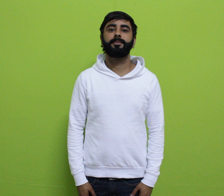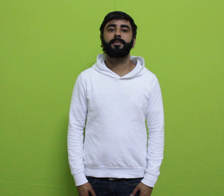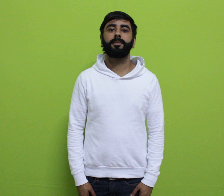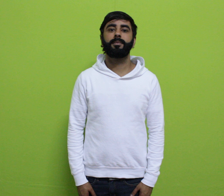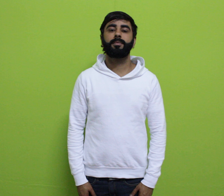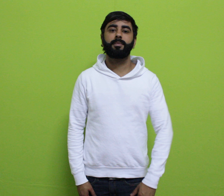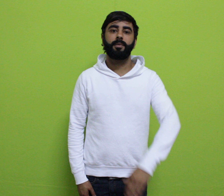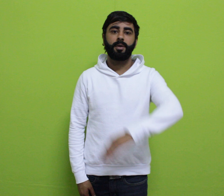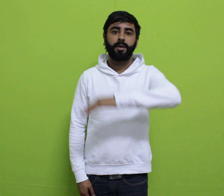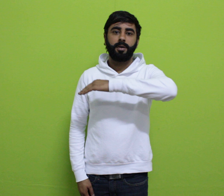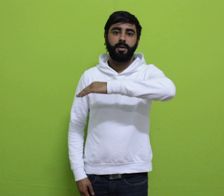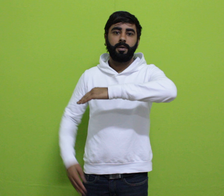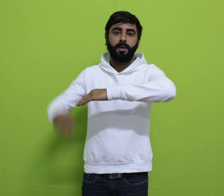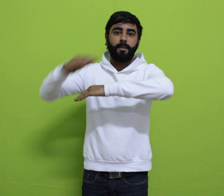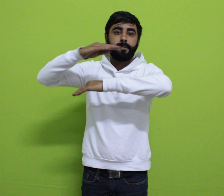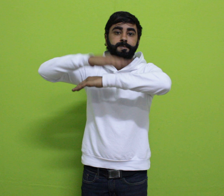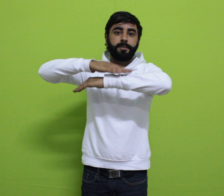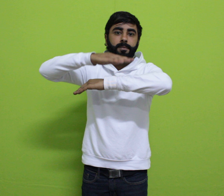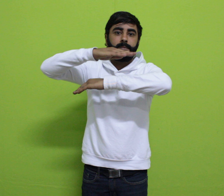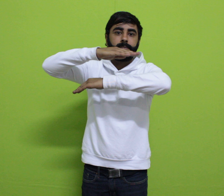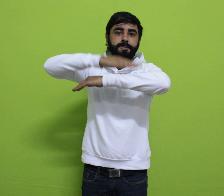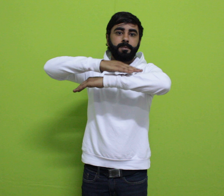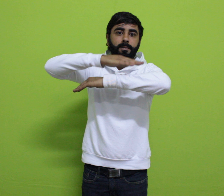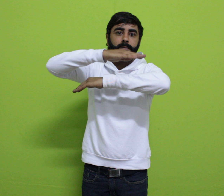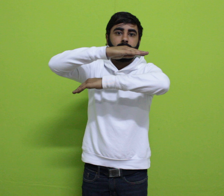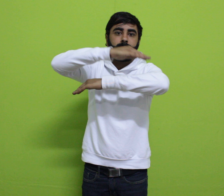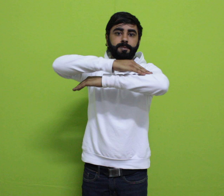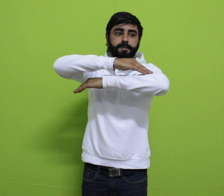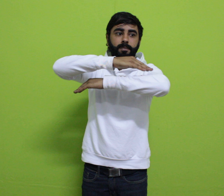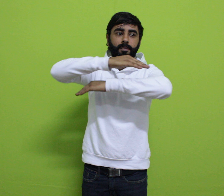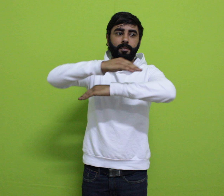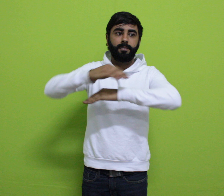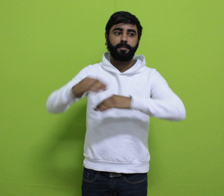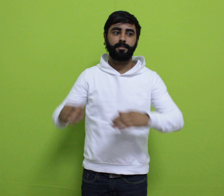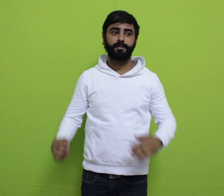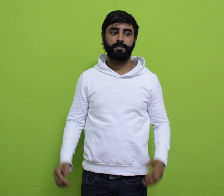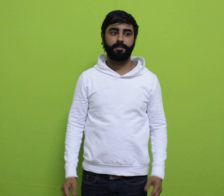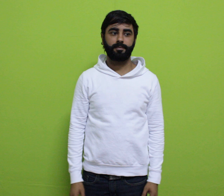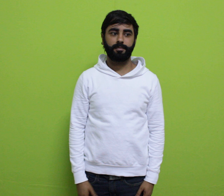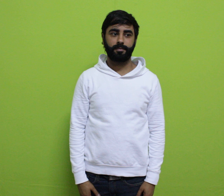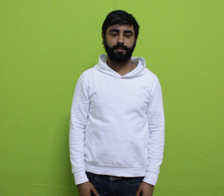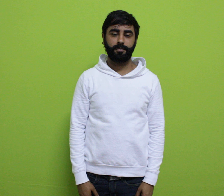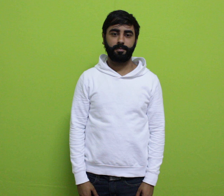sapo